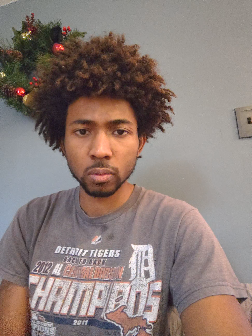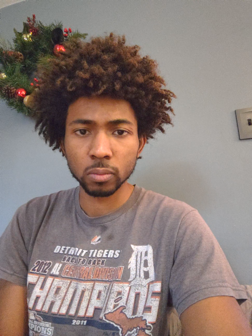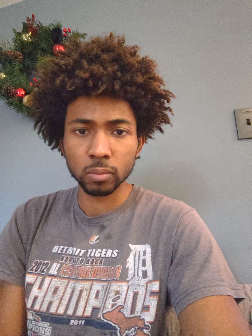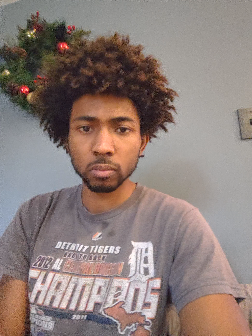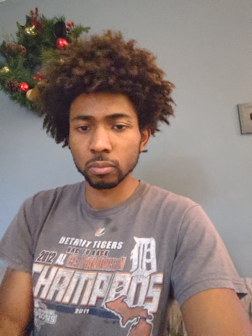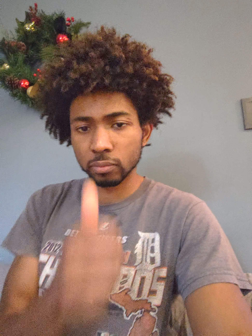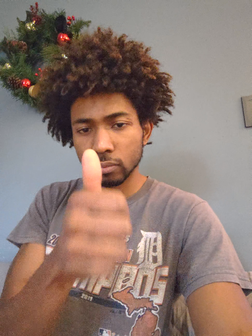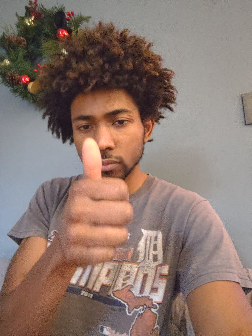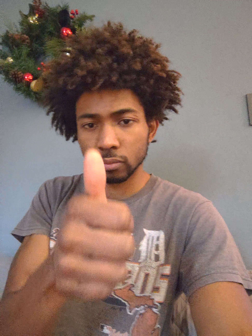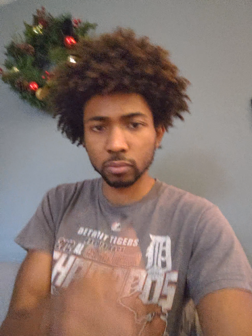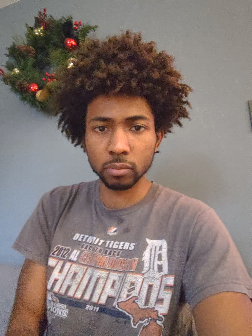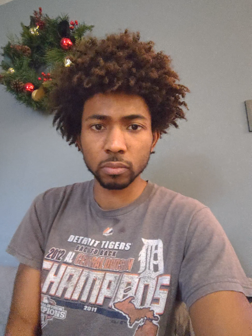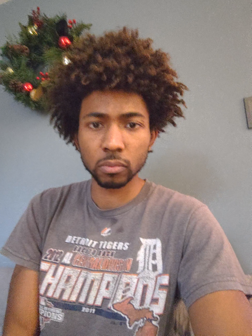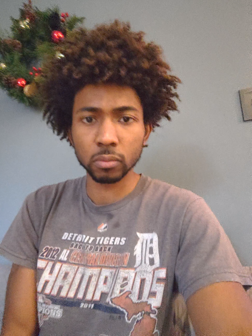yourself